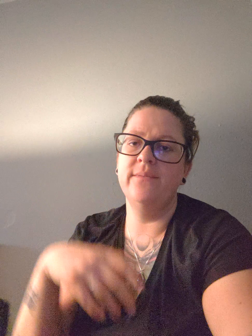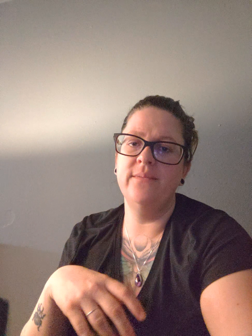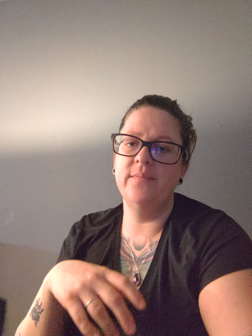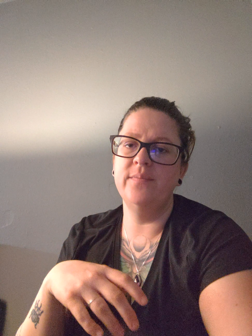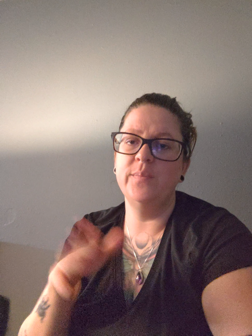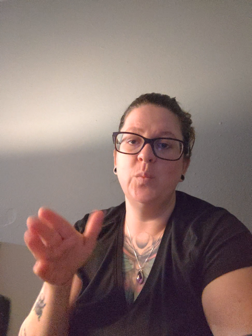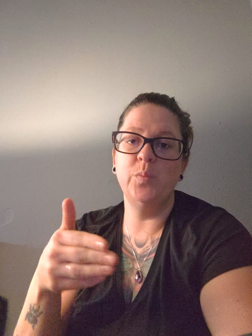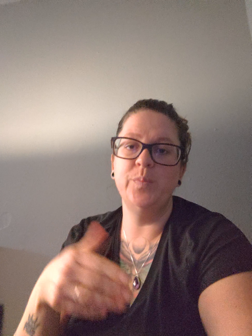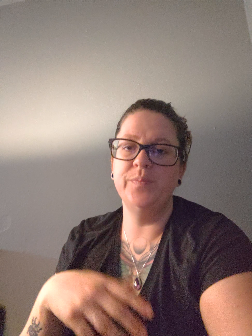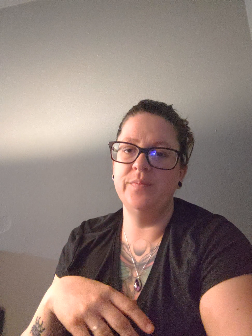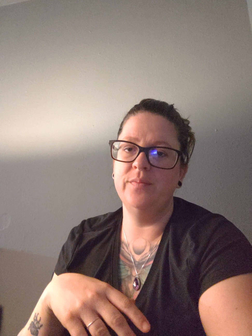room